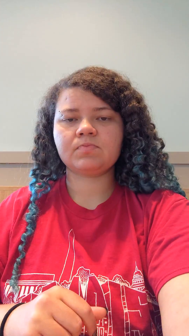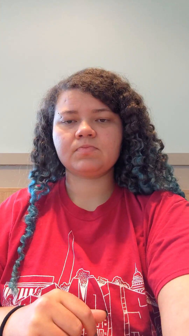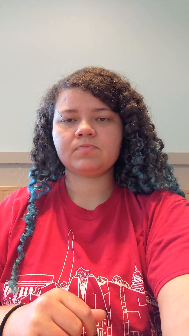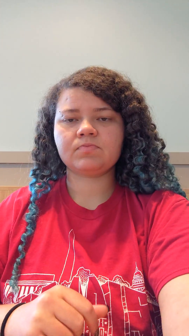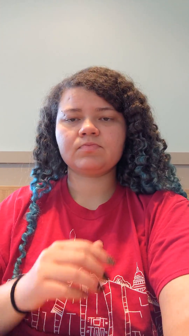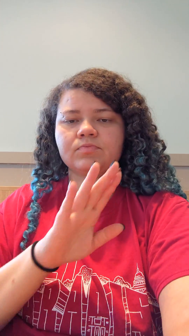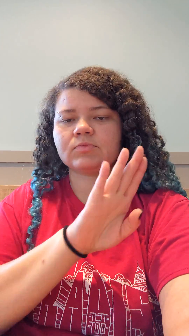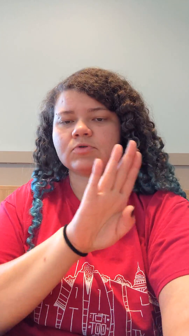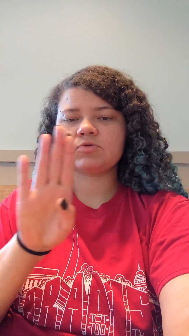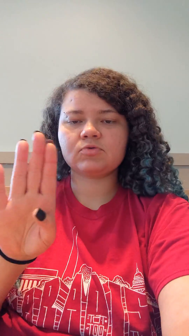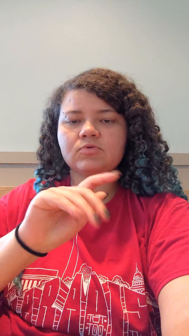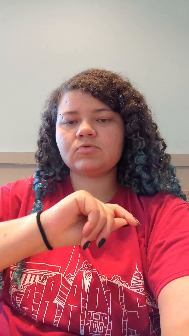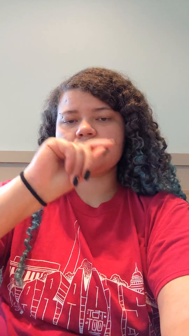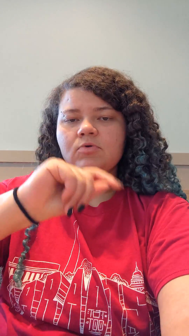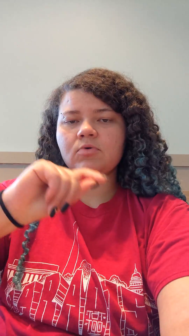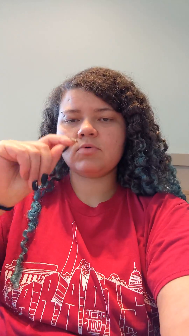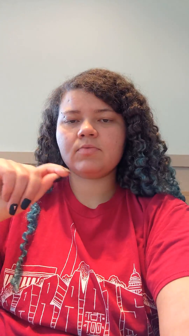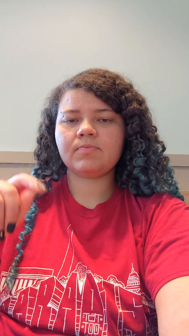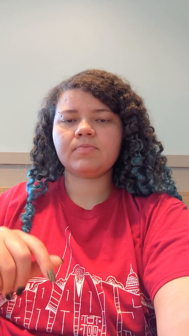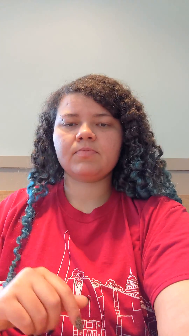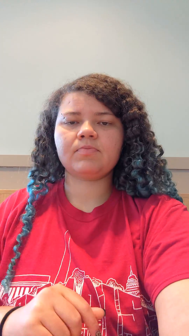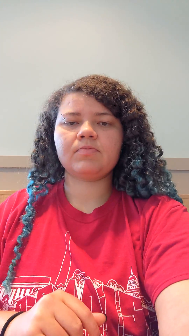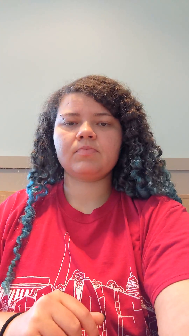chalk